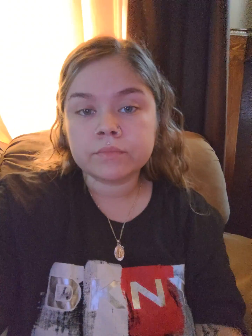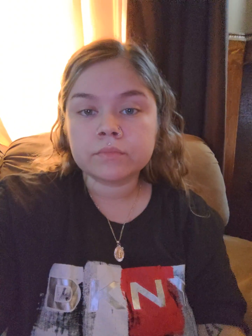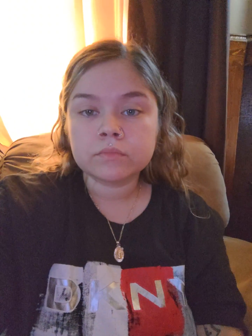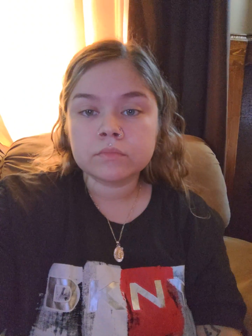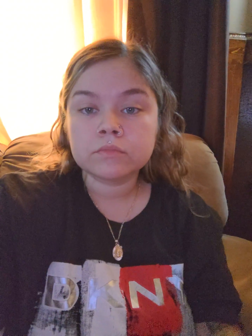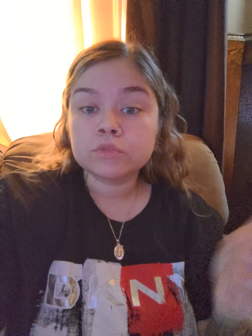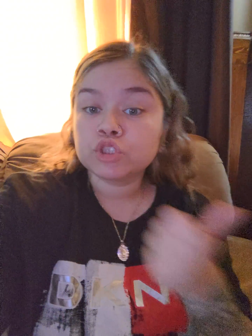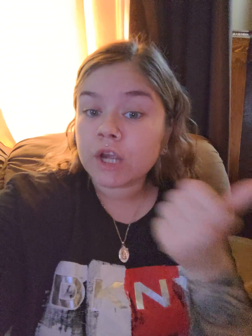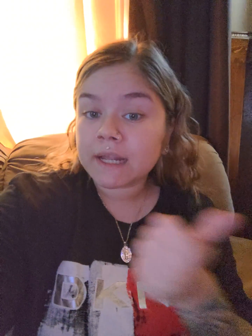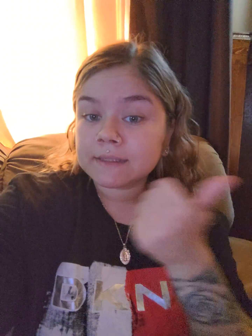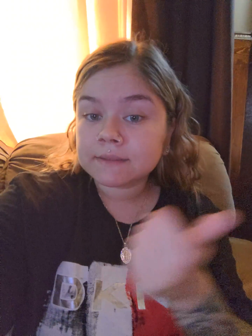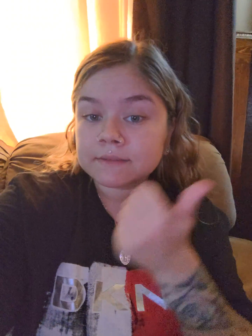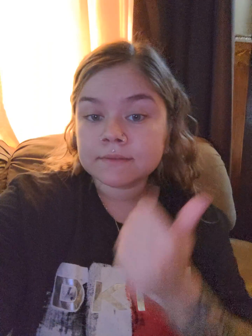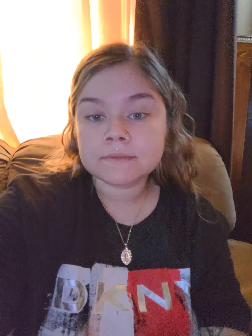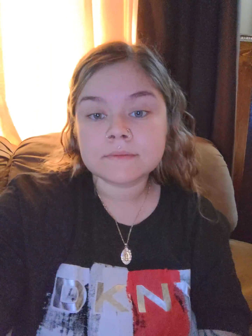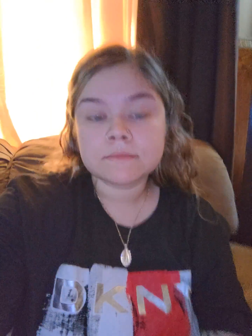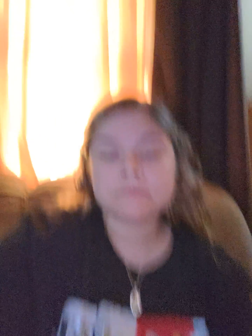chase